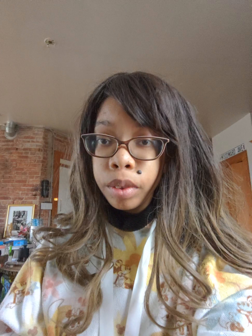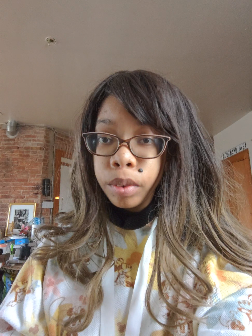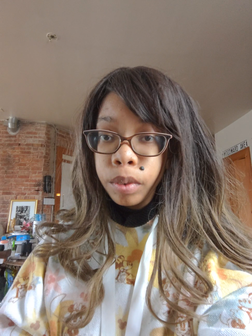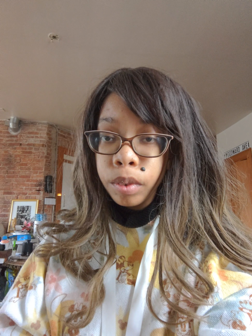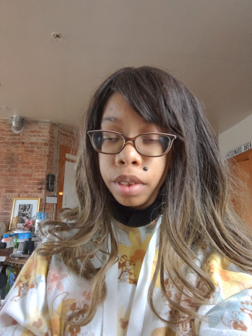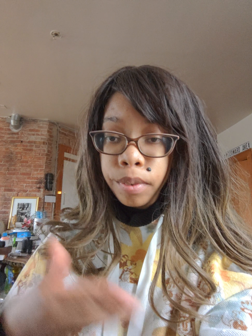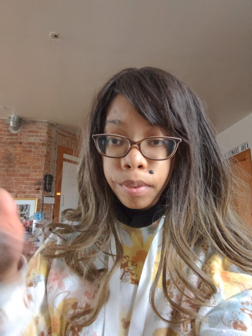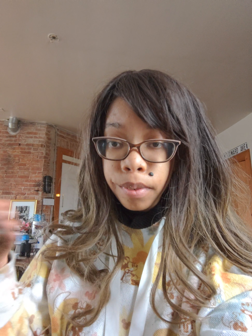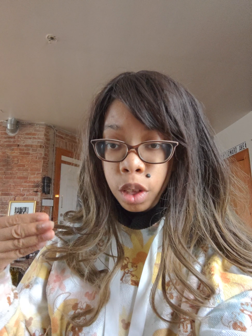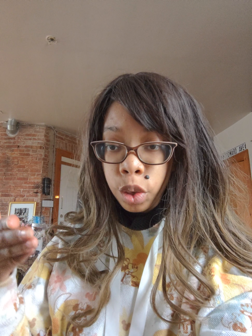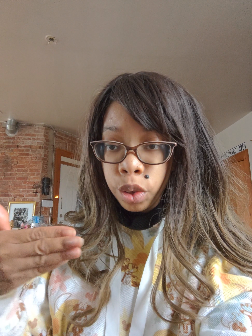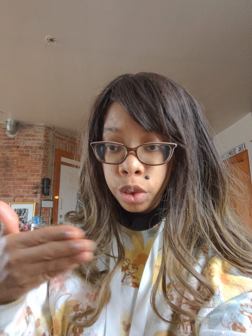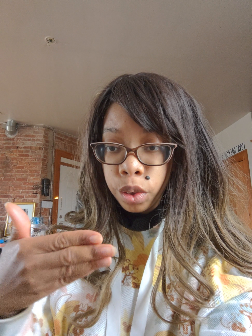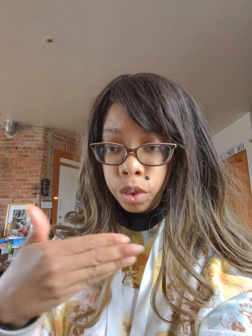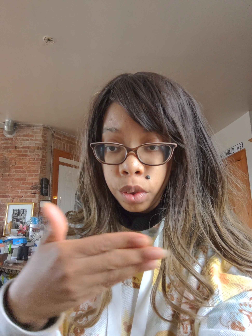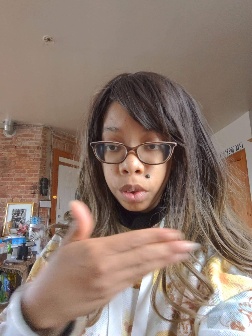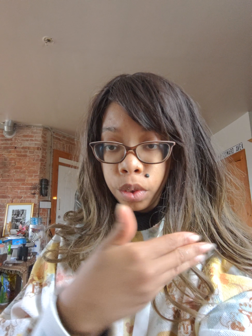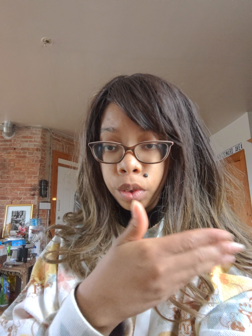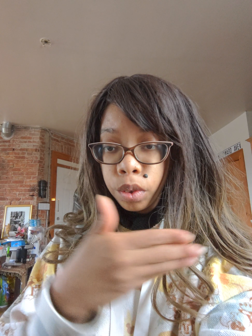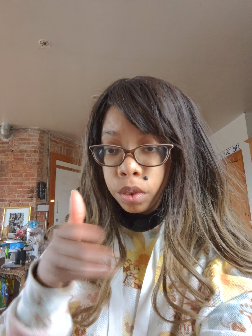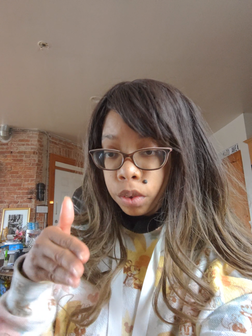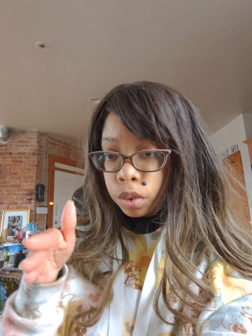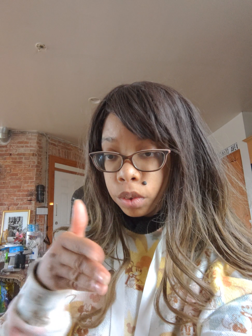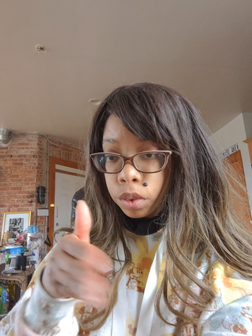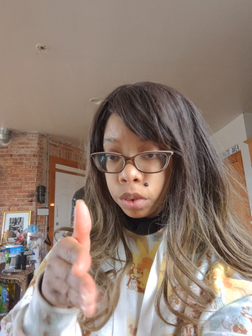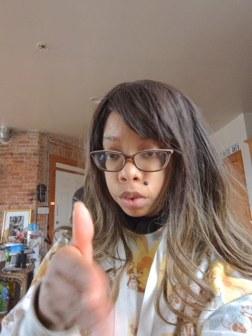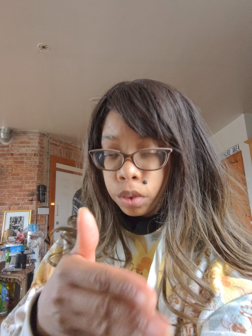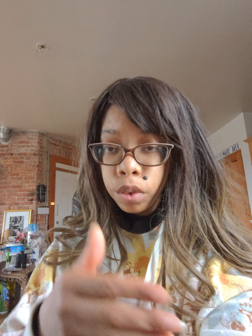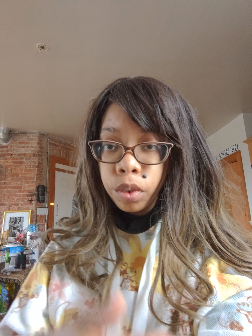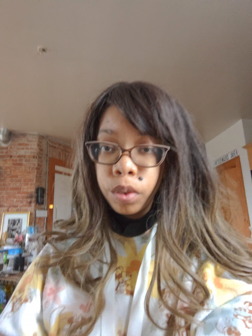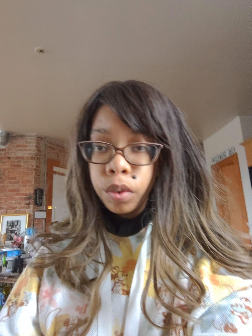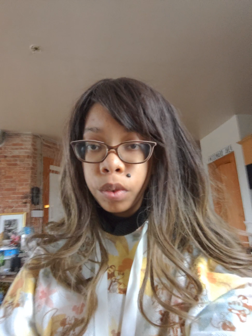fish